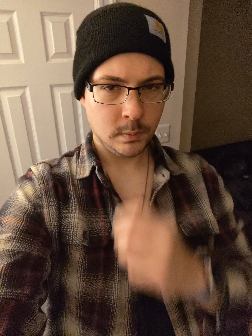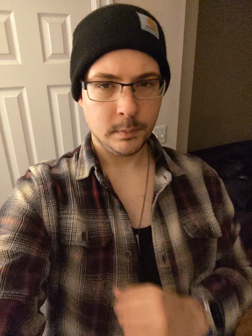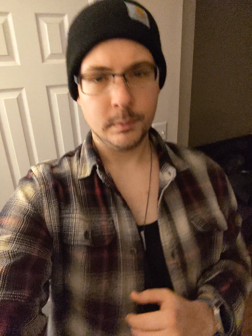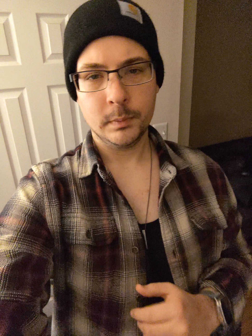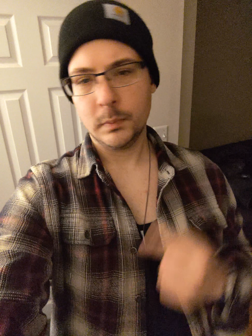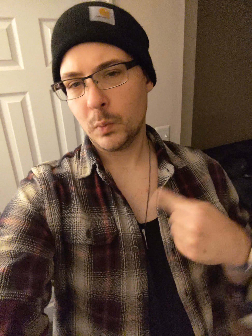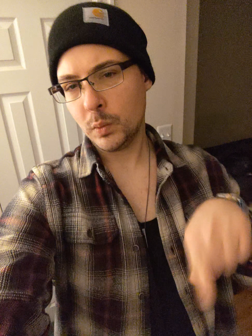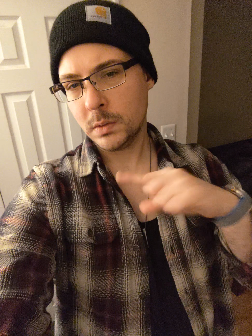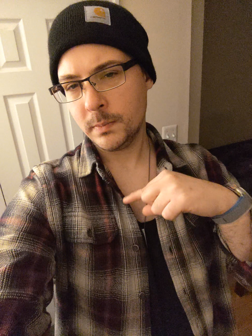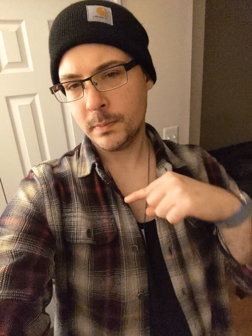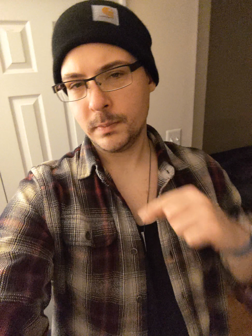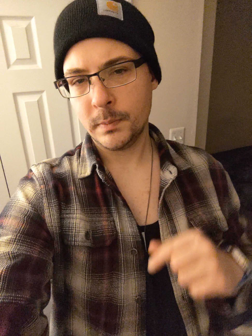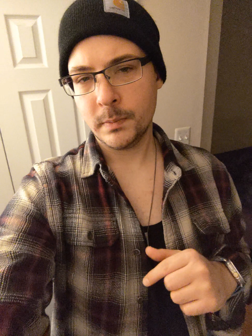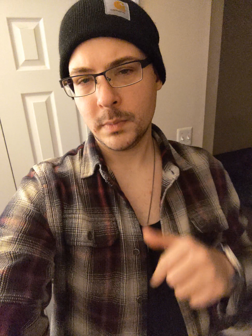we